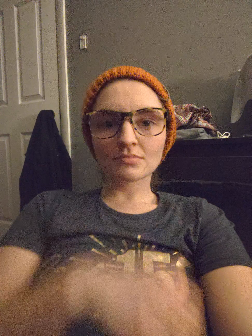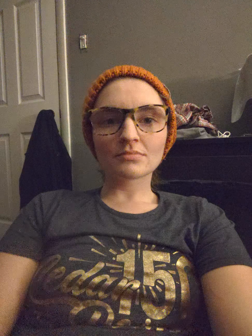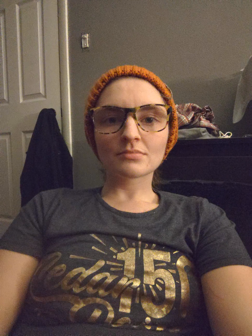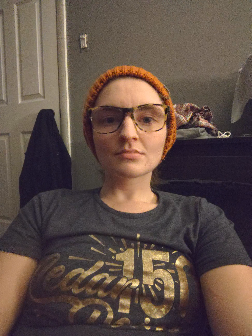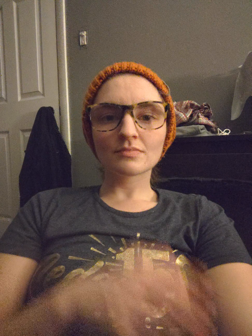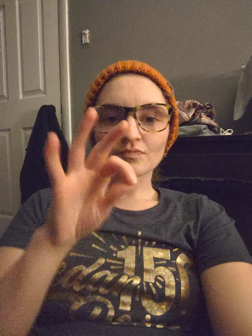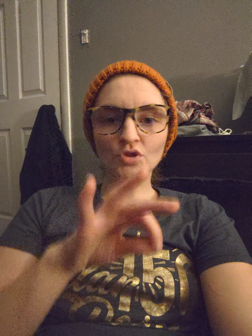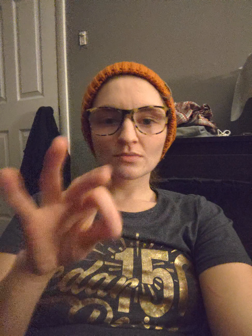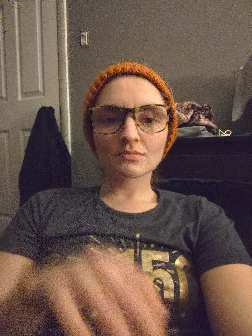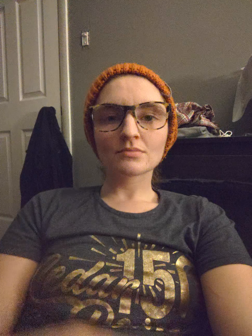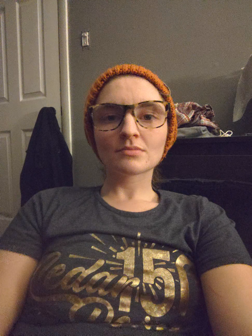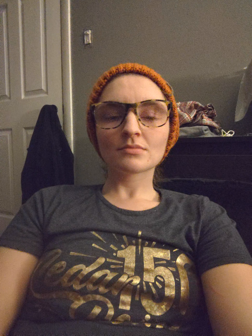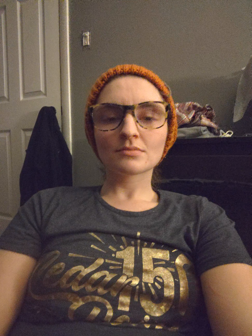french fries